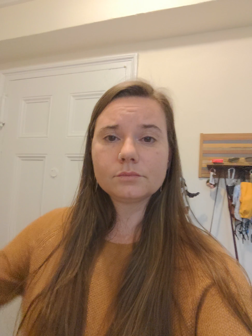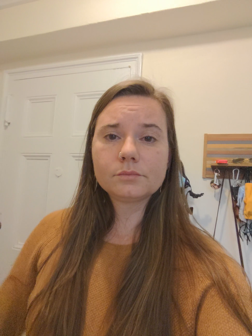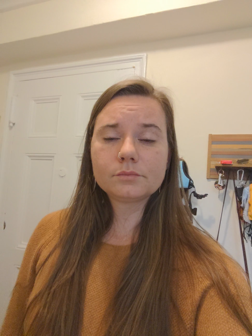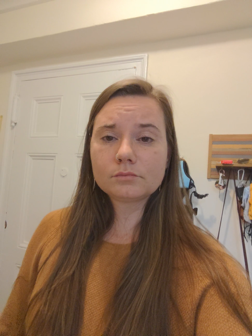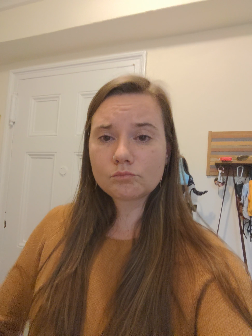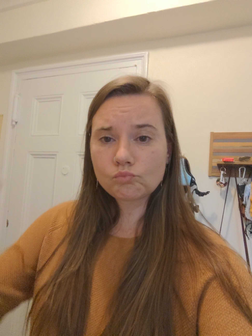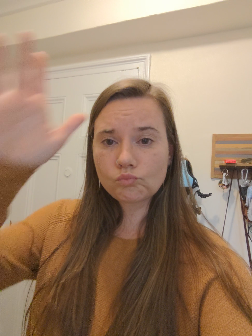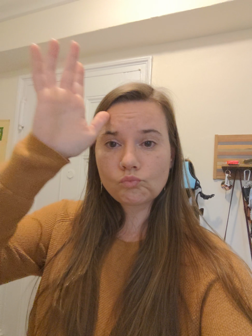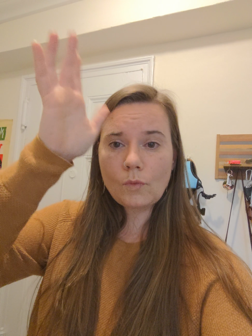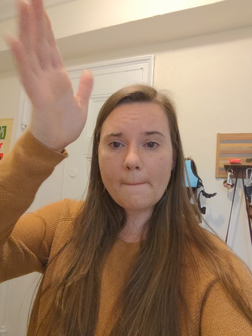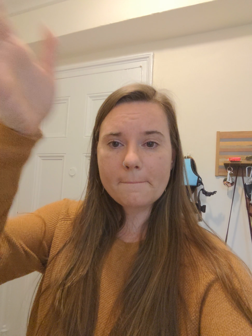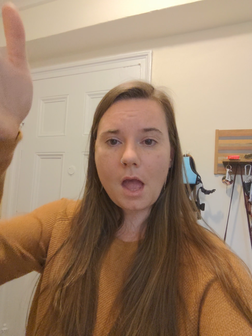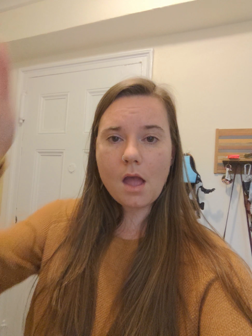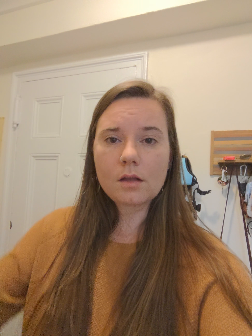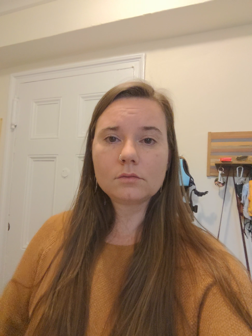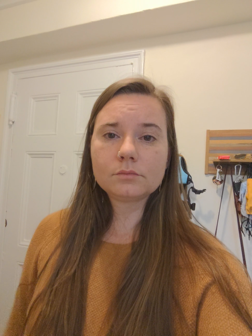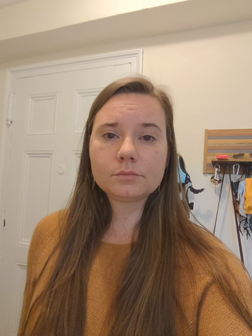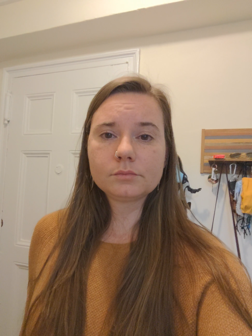grandpa